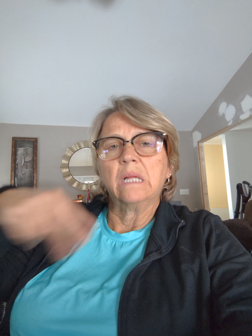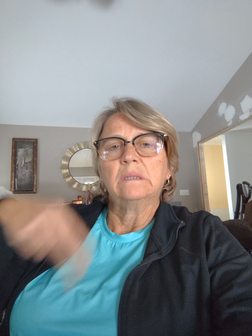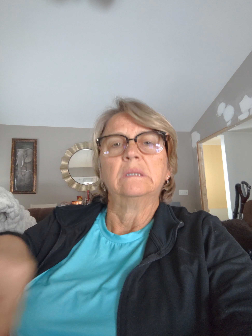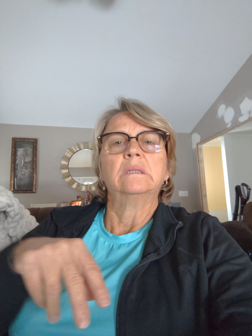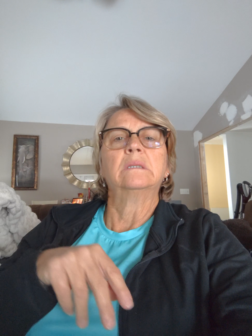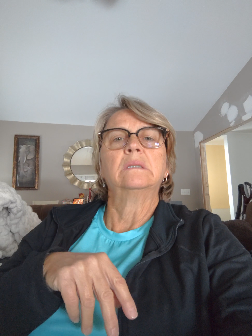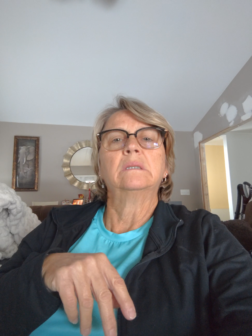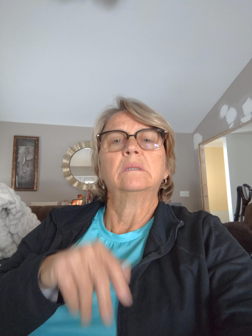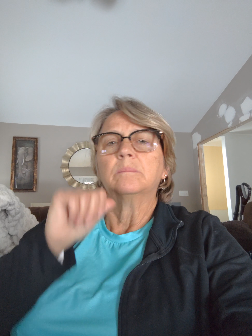dance